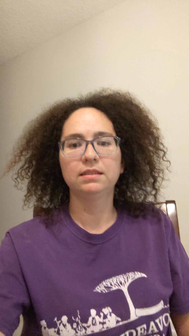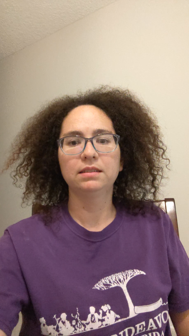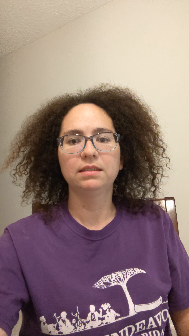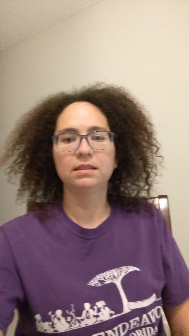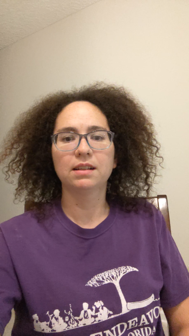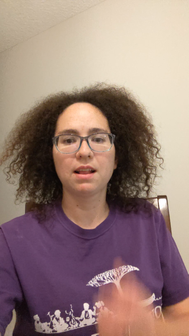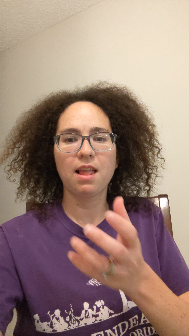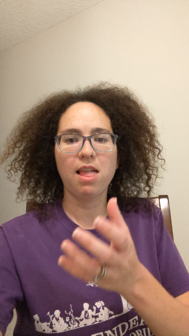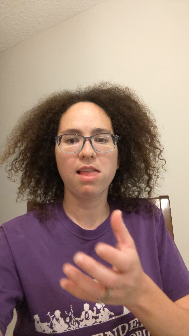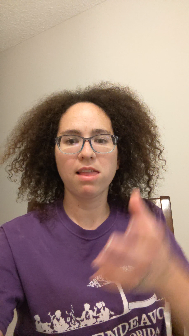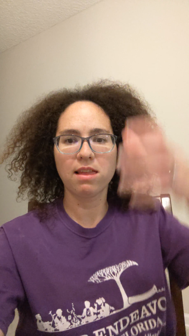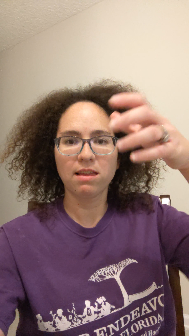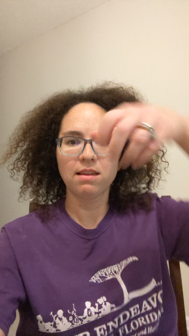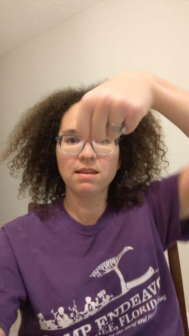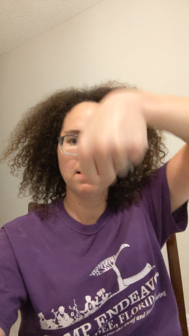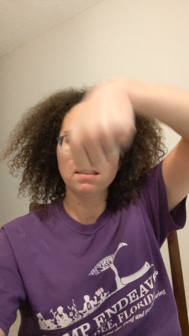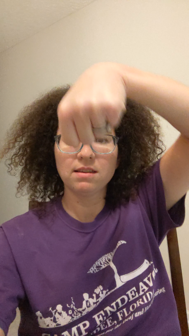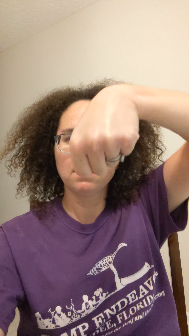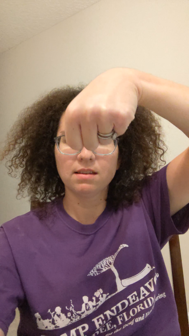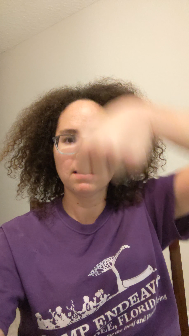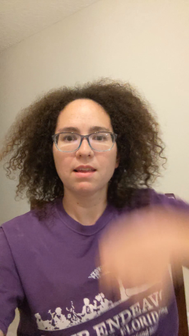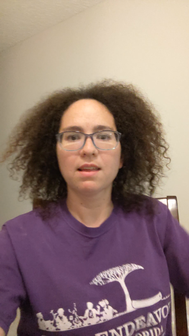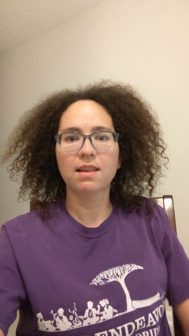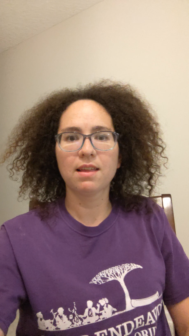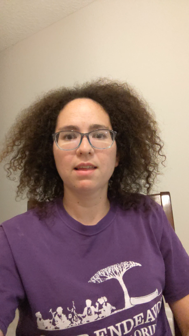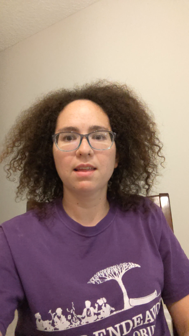bucket